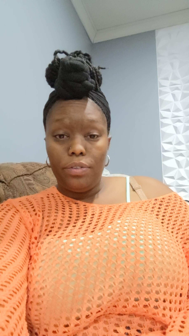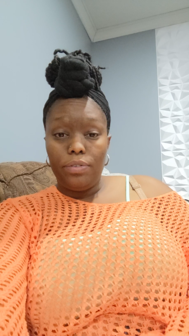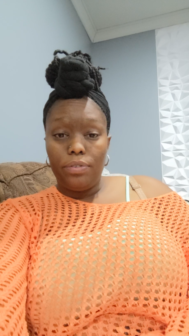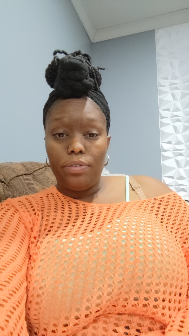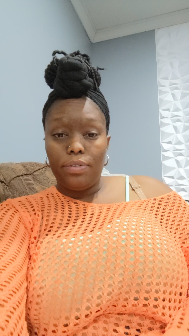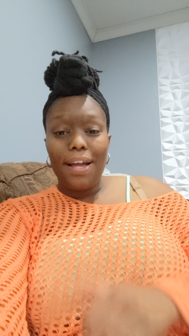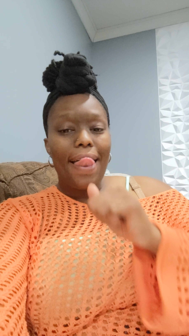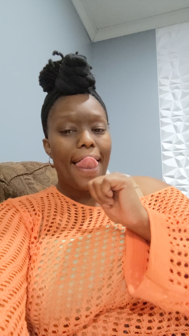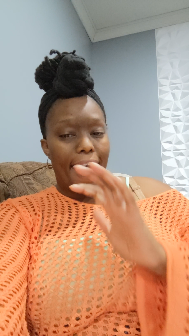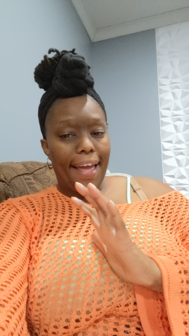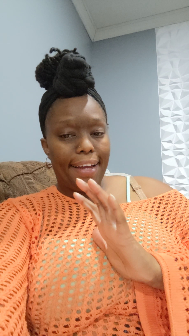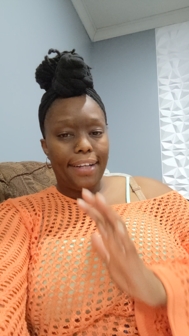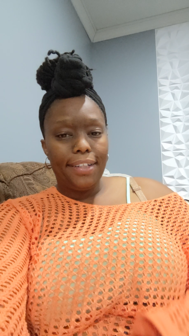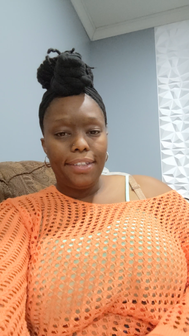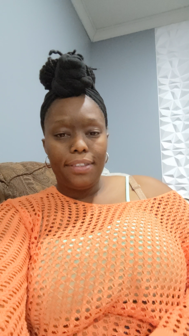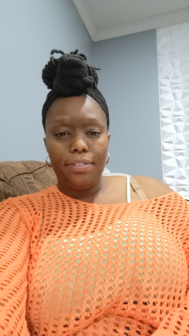lady